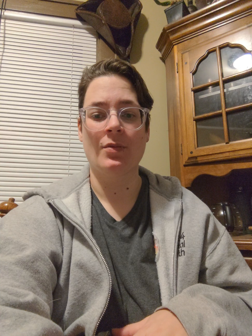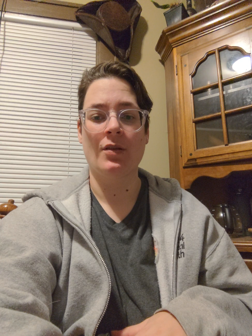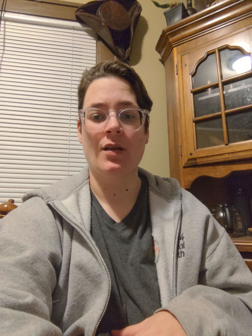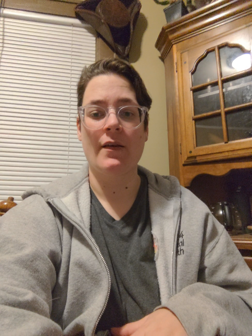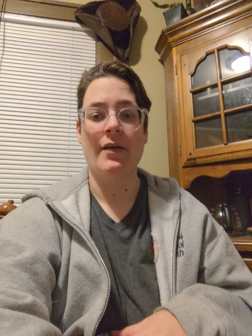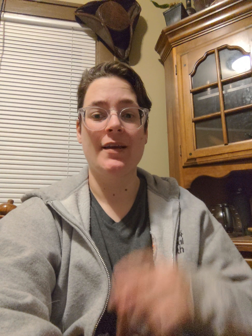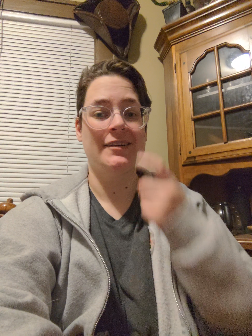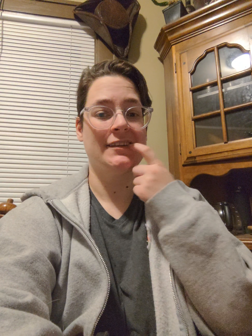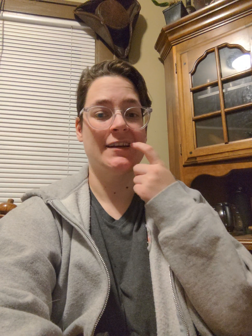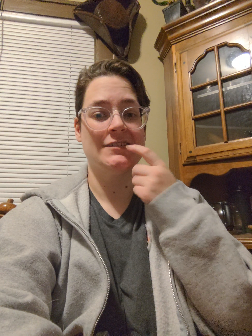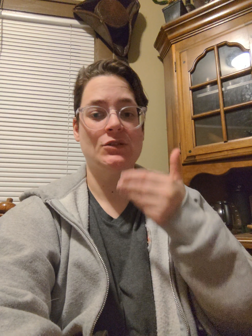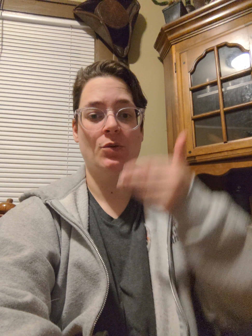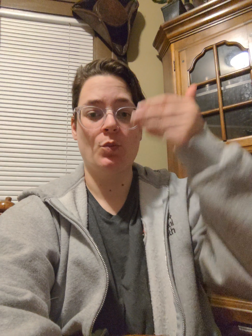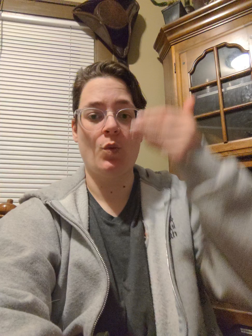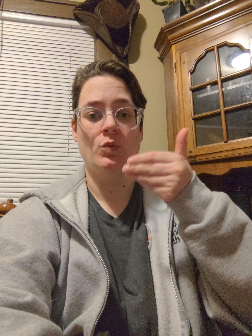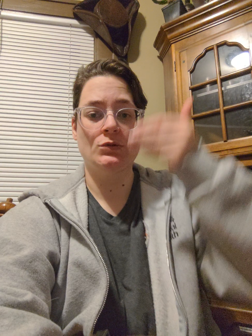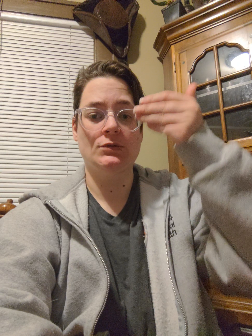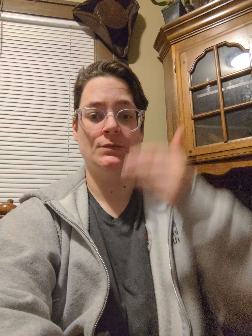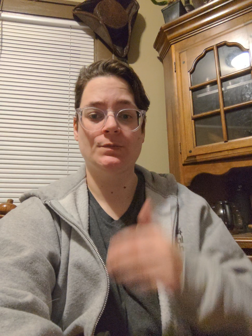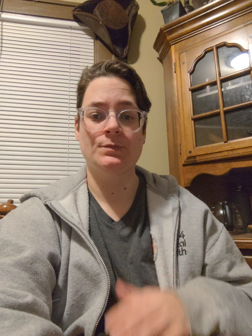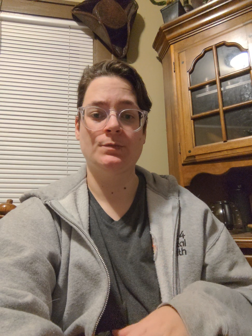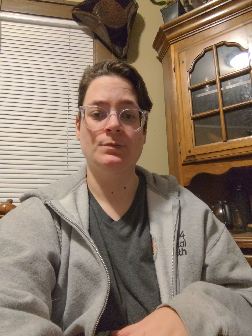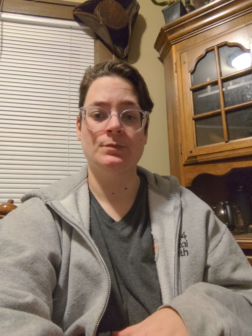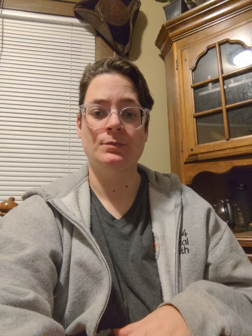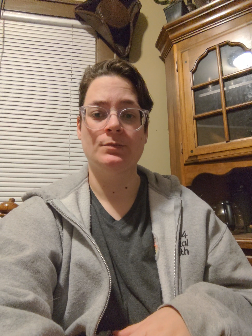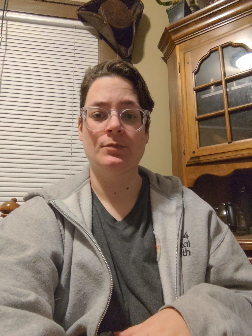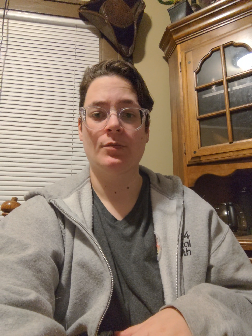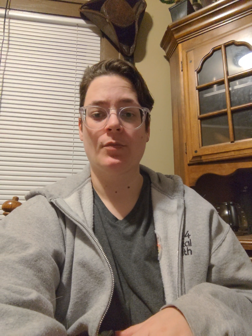window